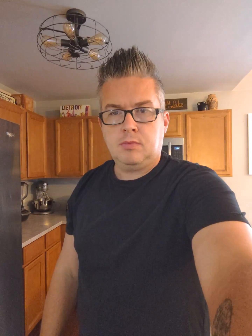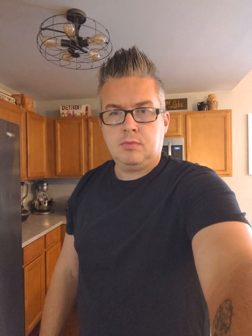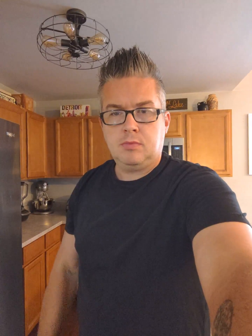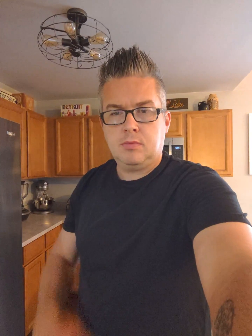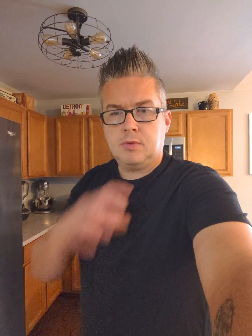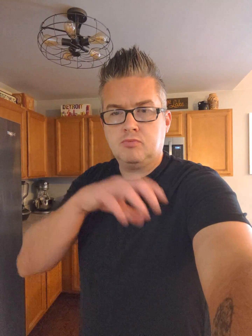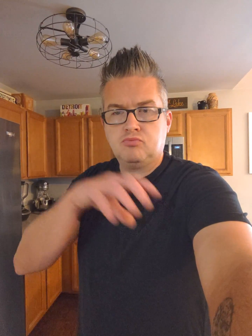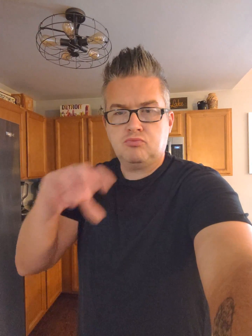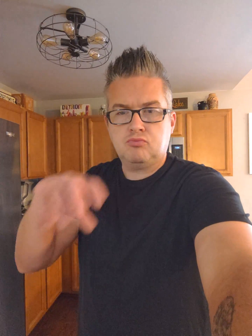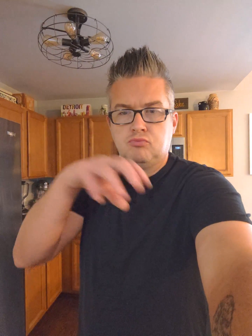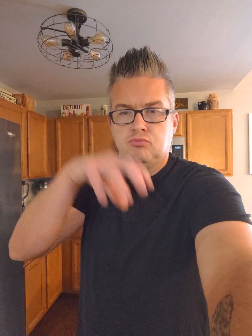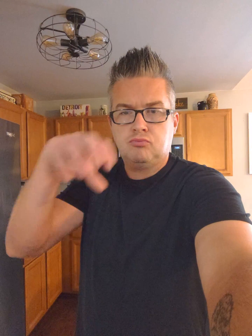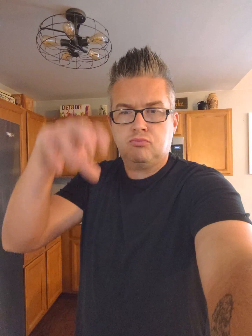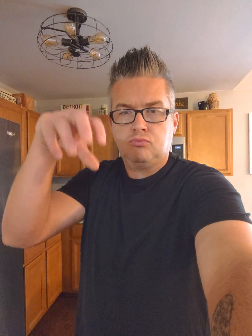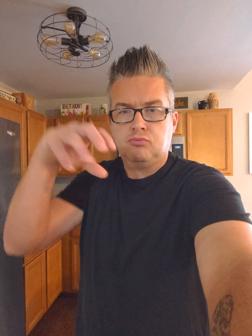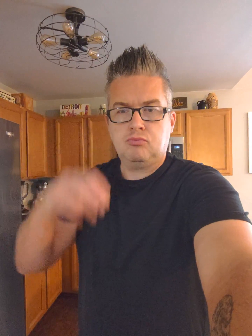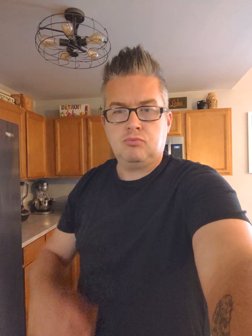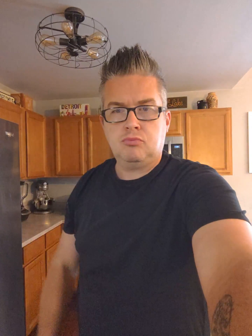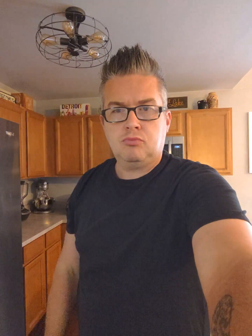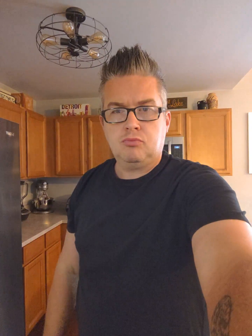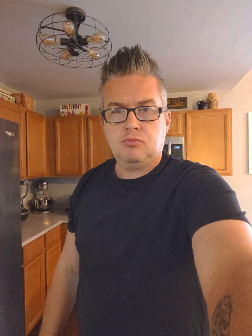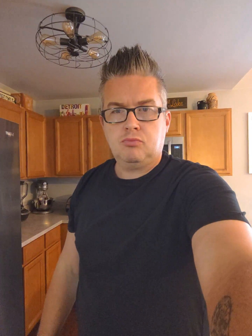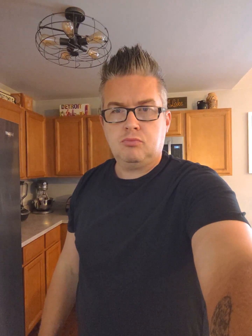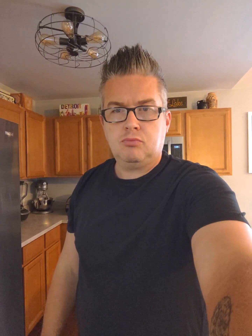block